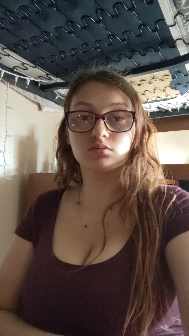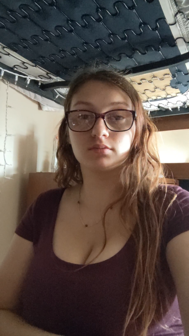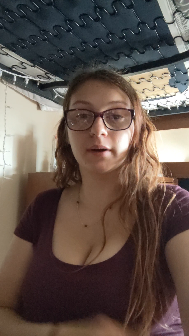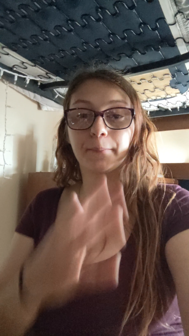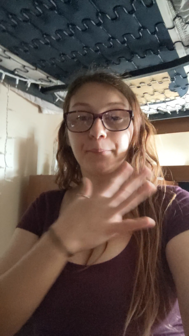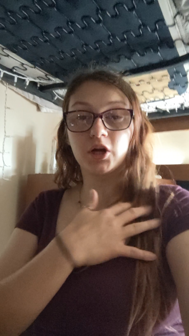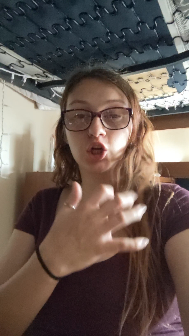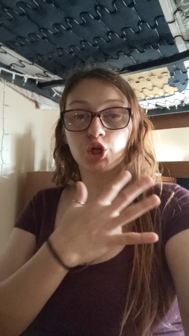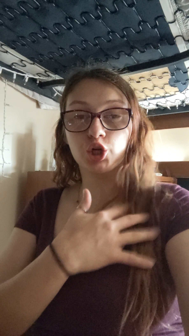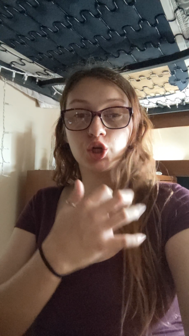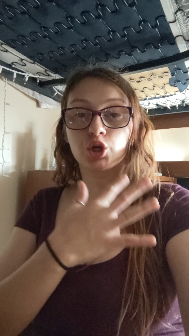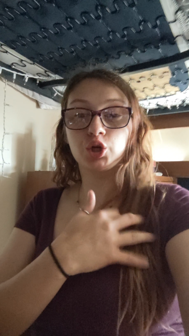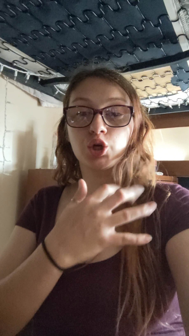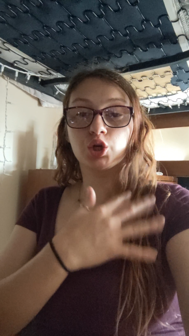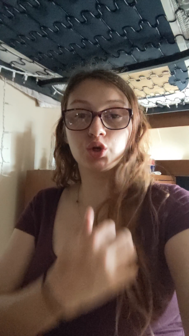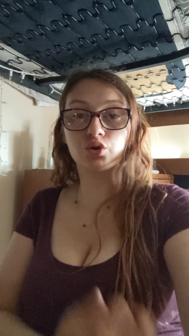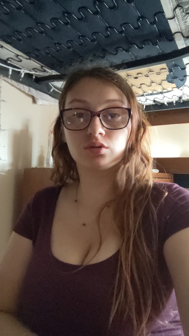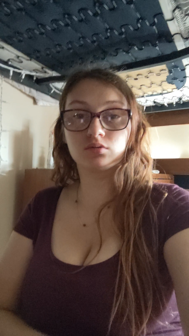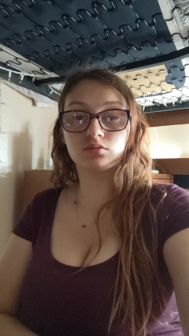bear